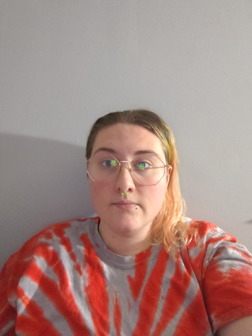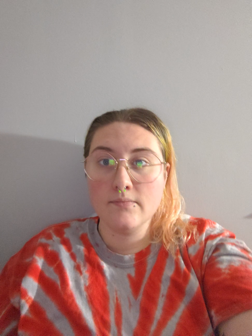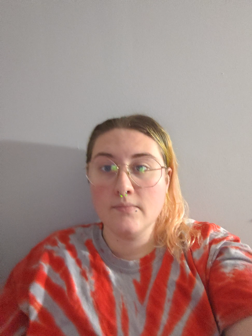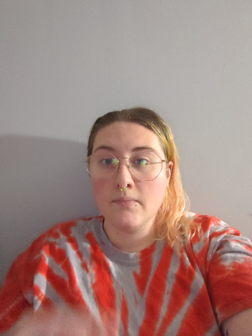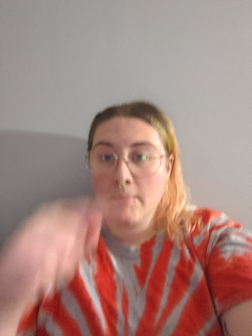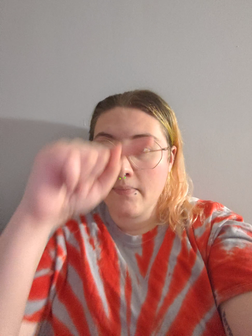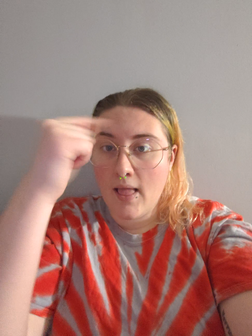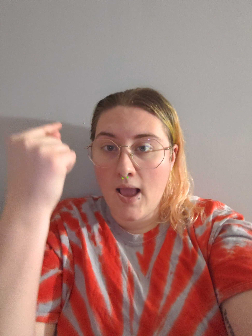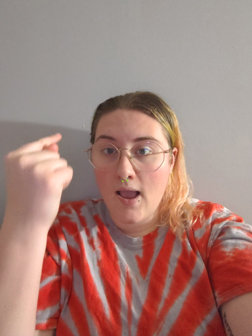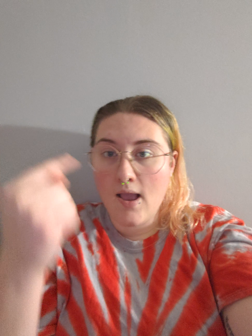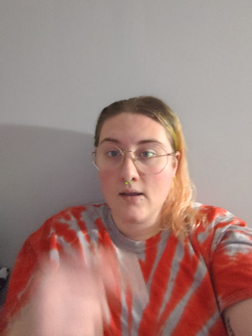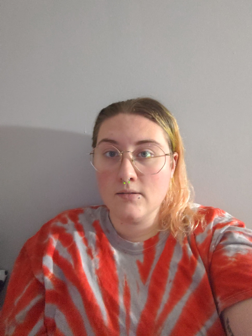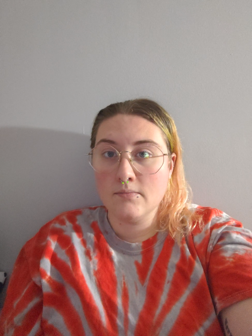black